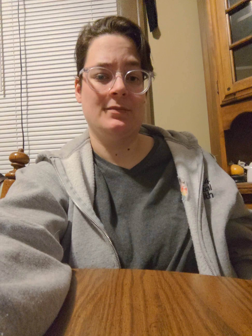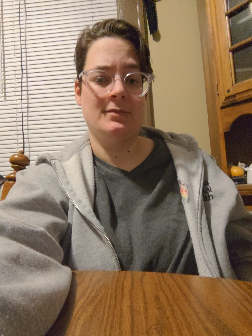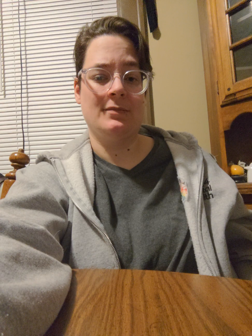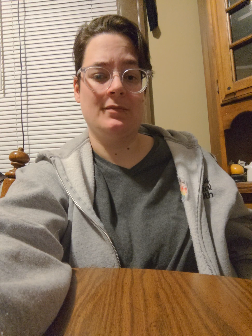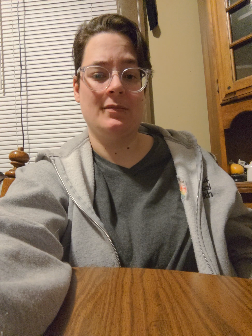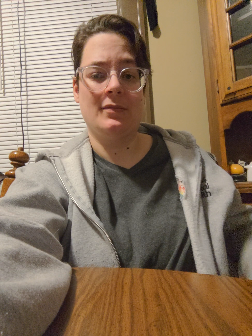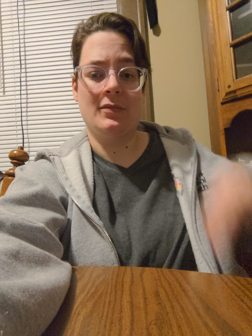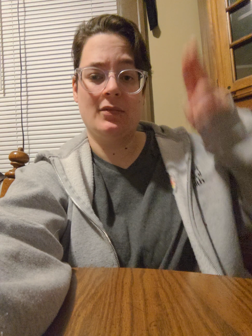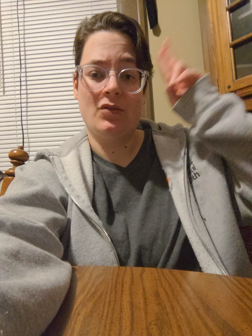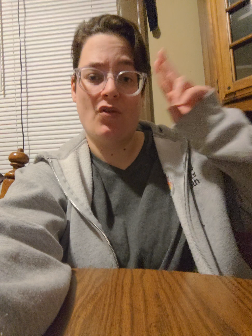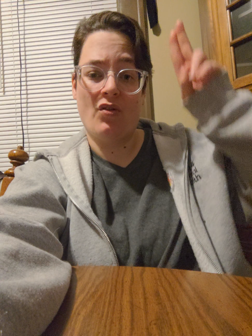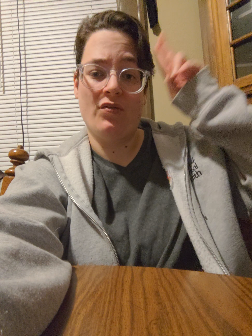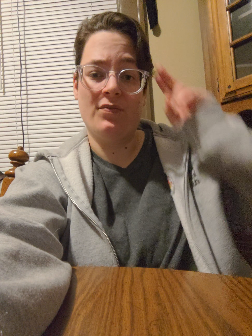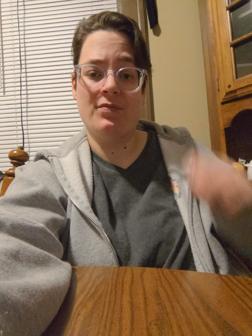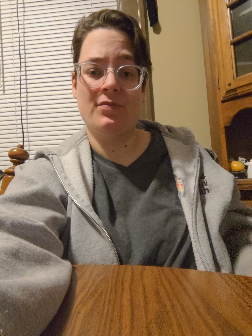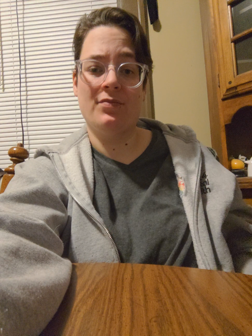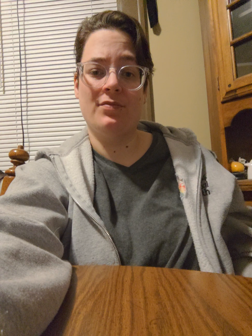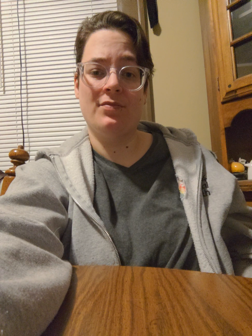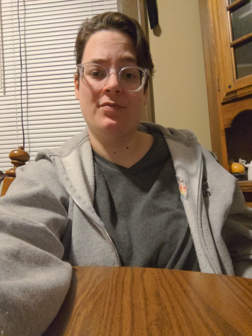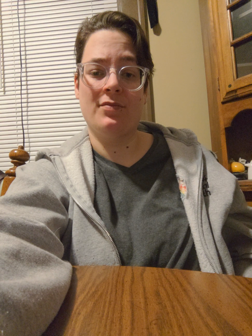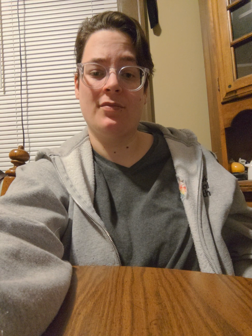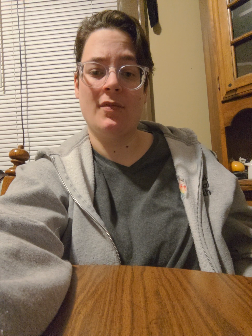uncle